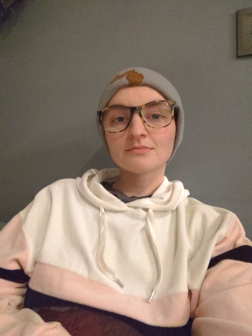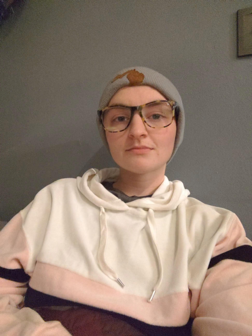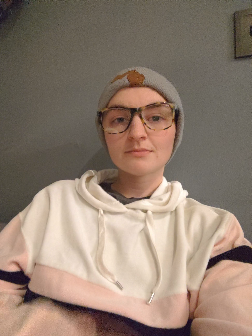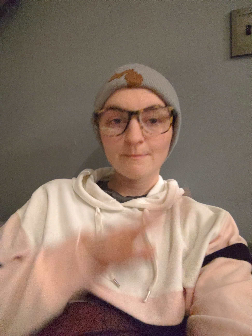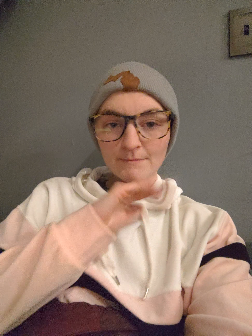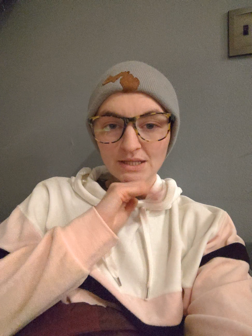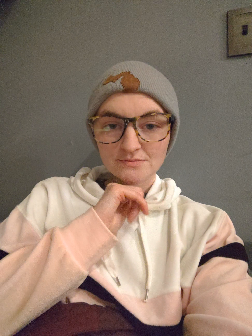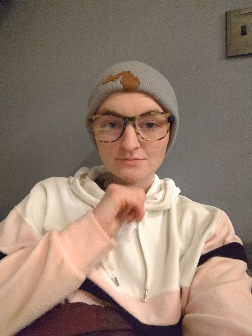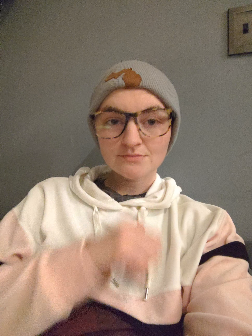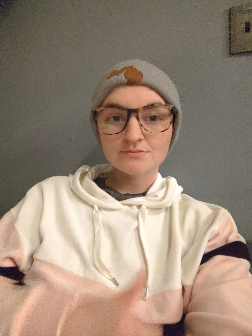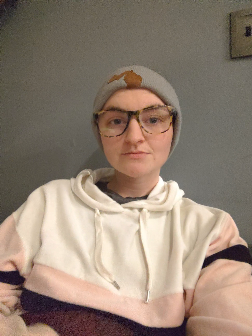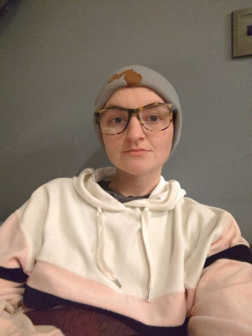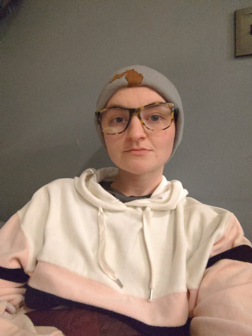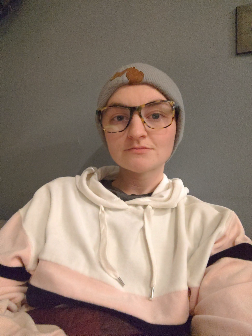pig